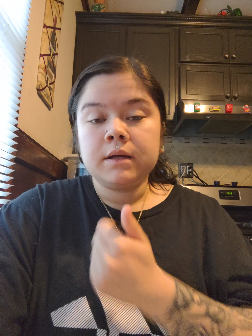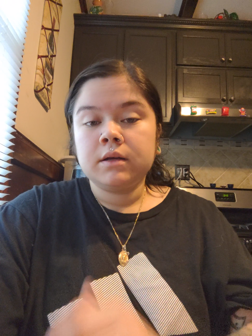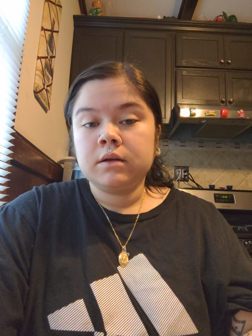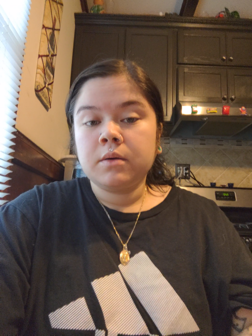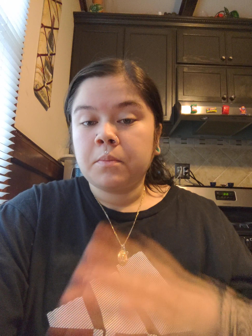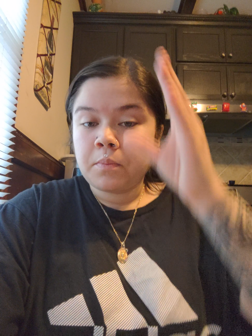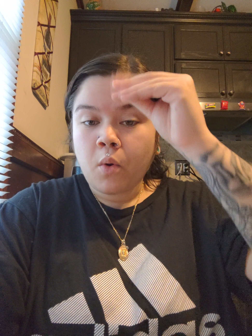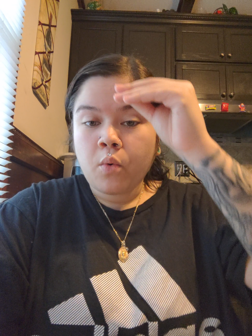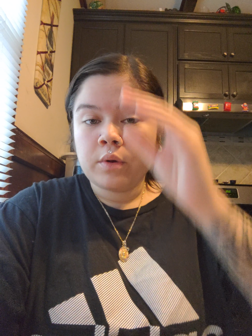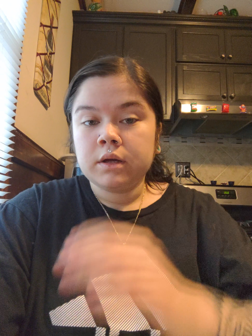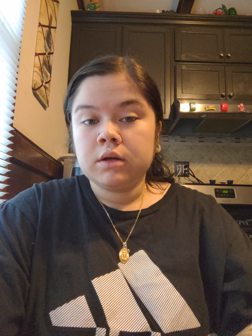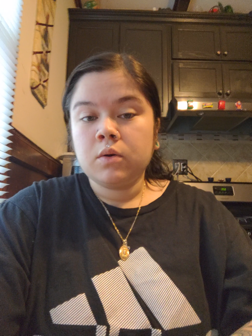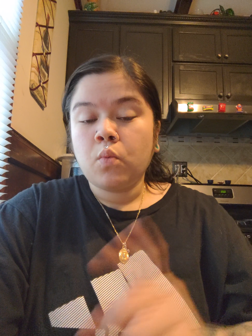boy